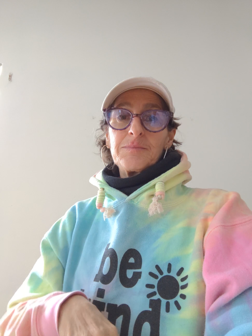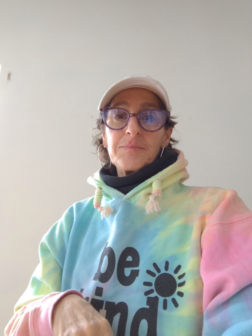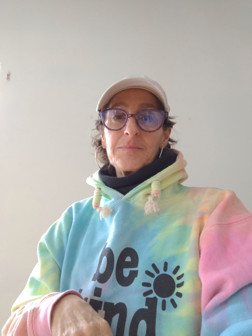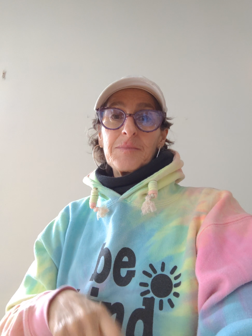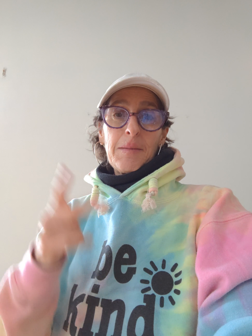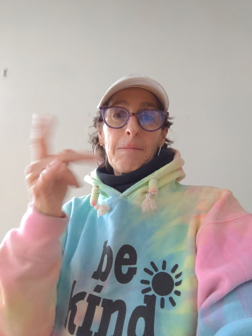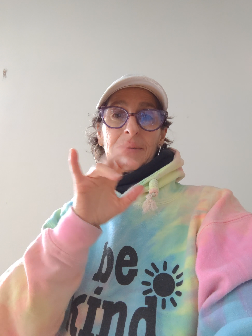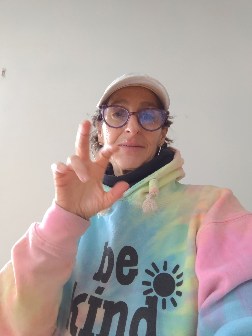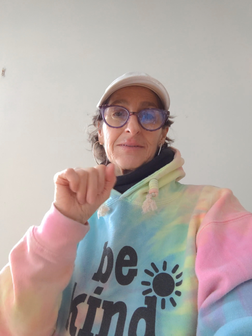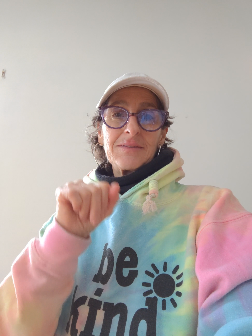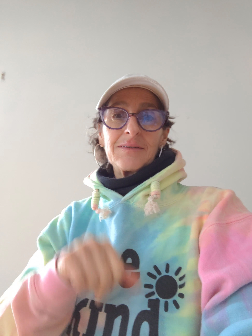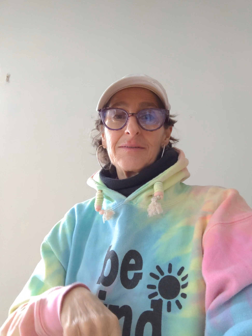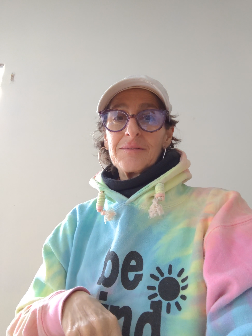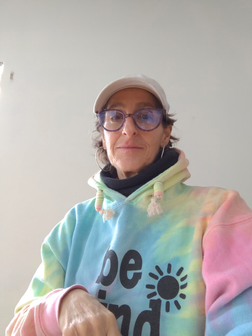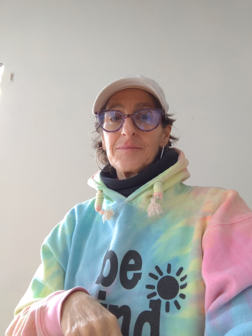pizza